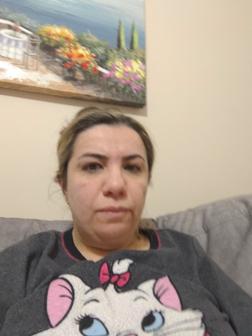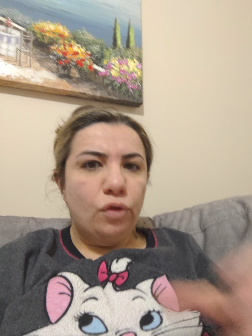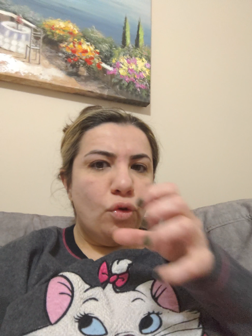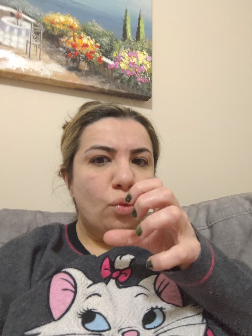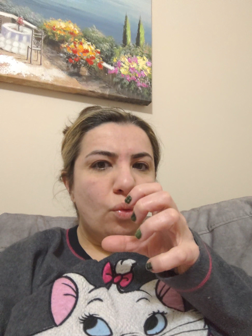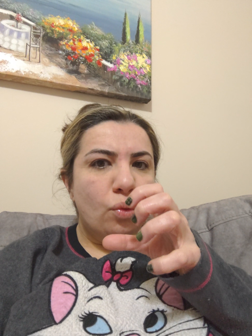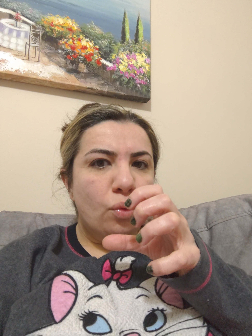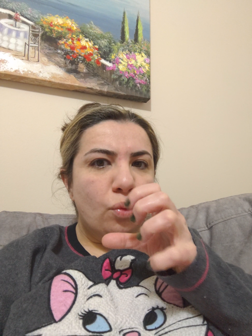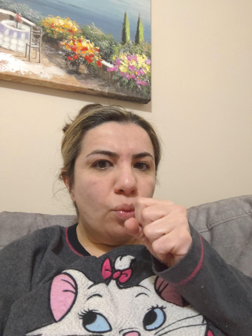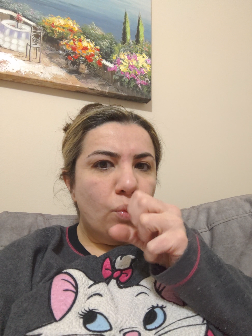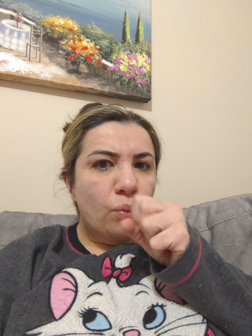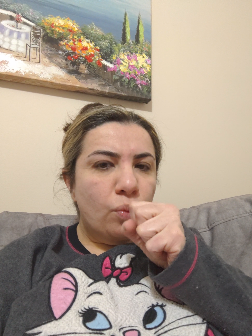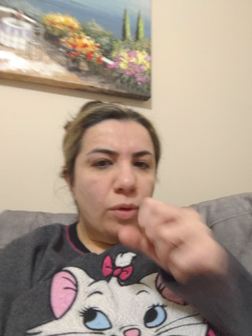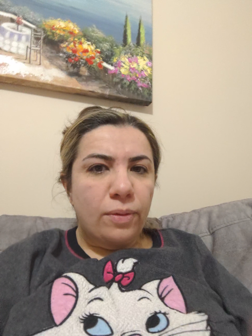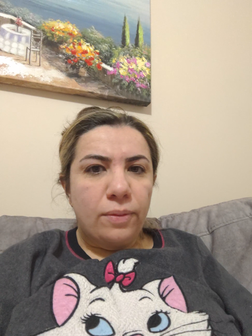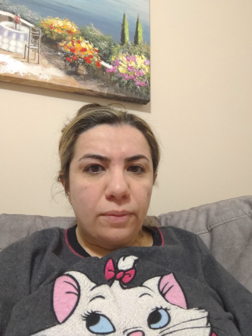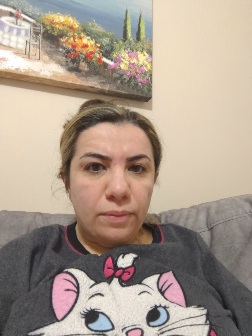orange